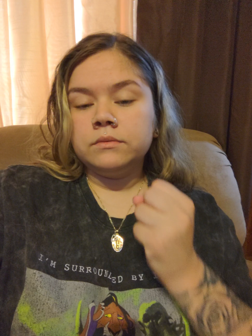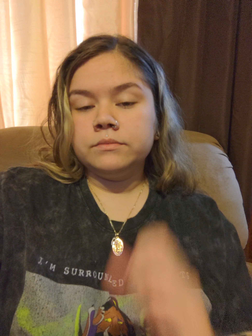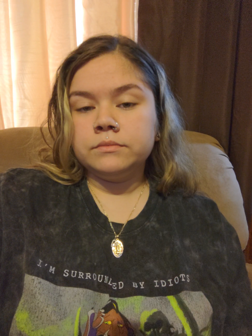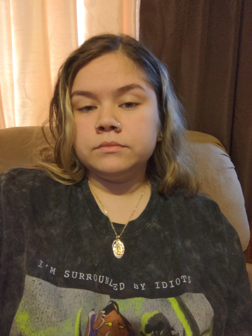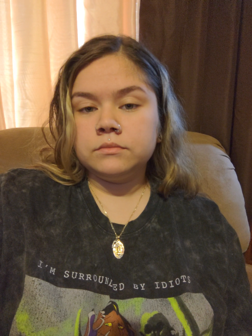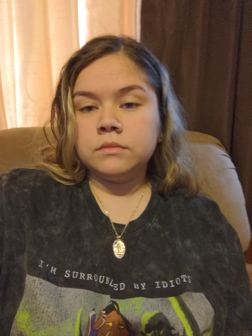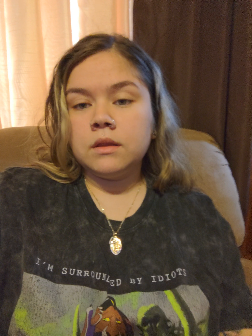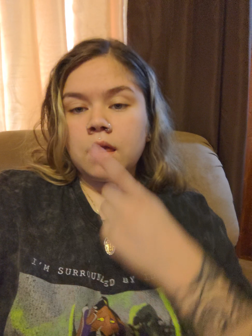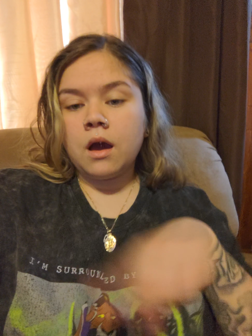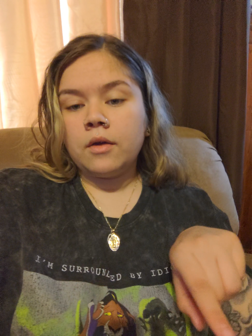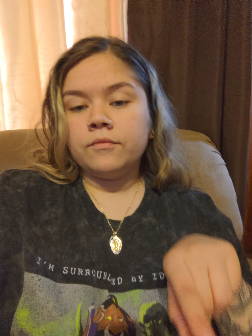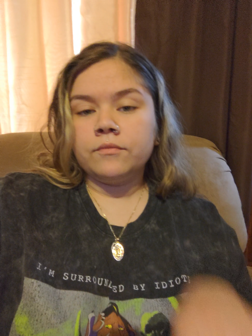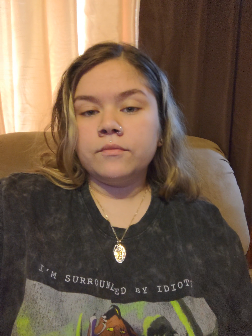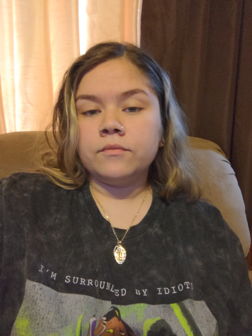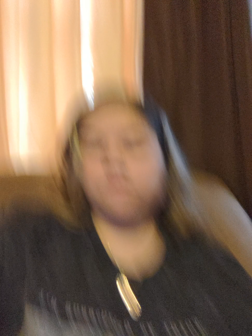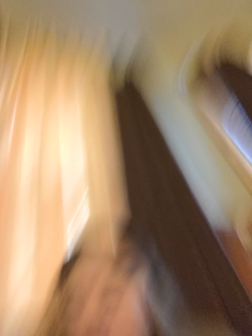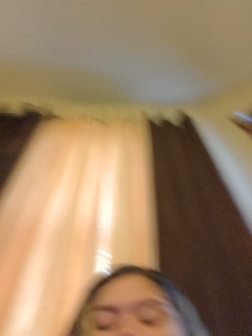knife